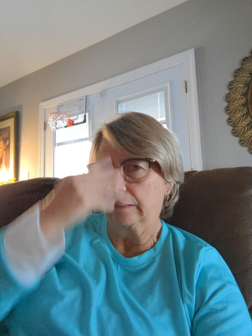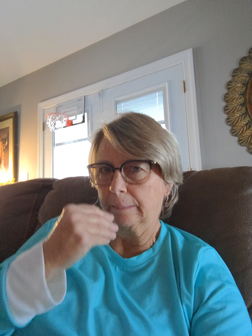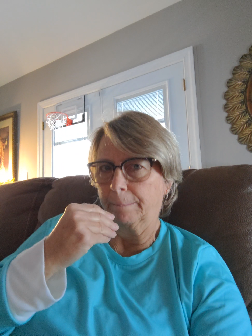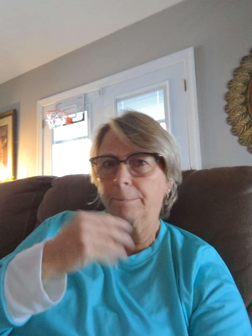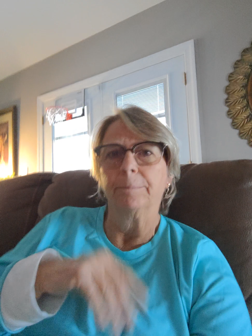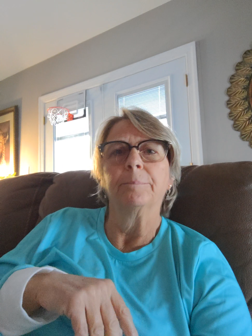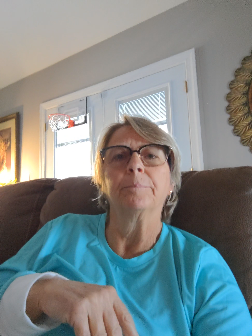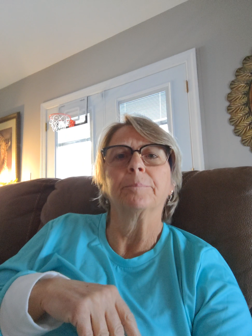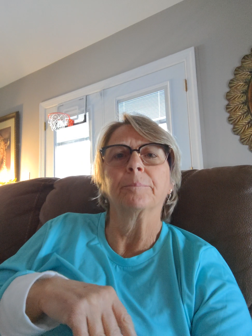sleep